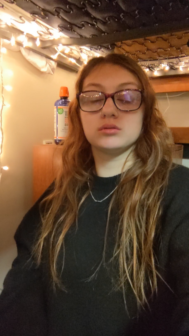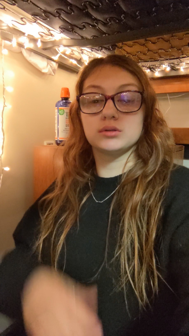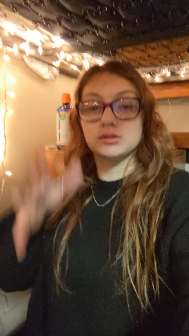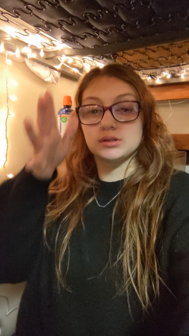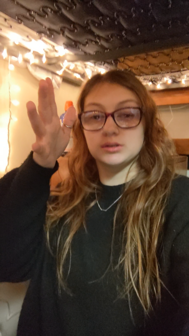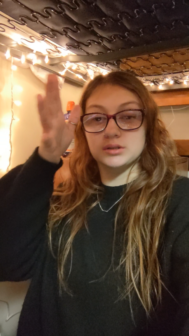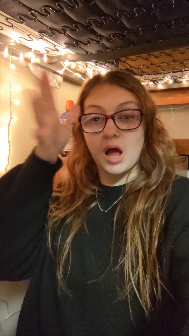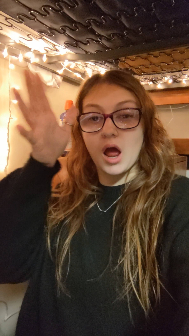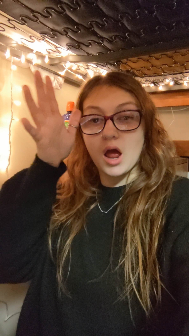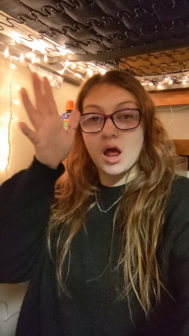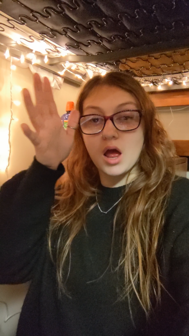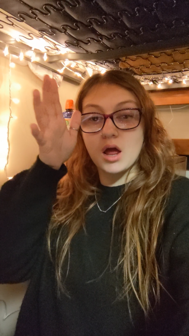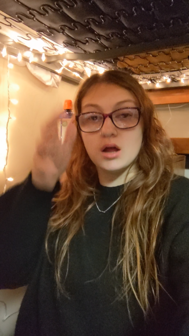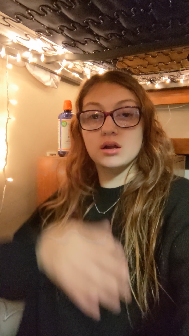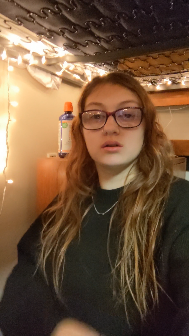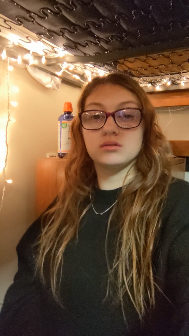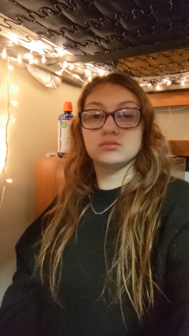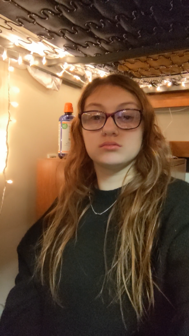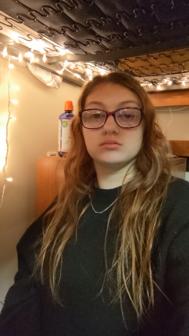daddy